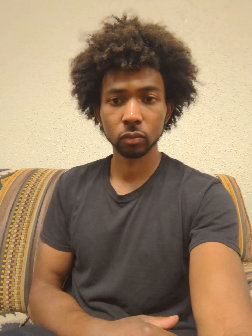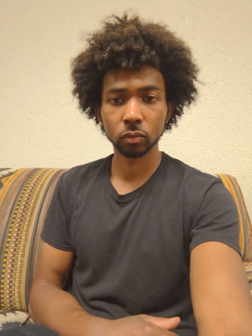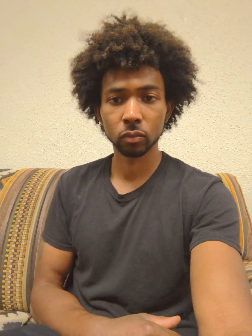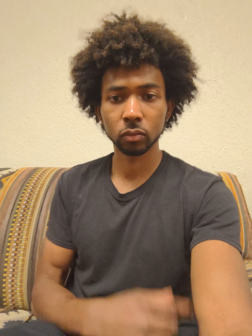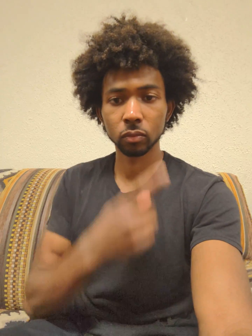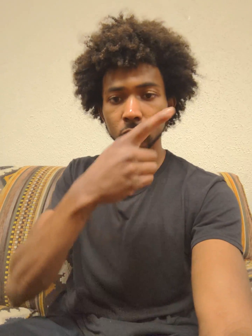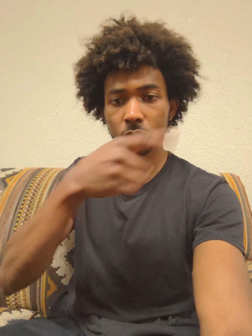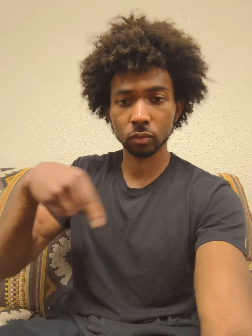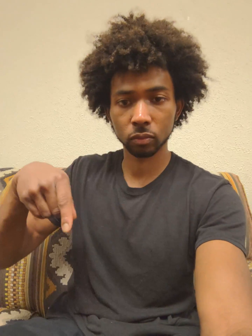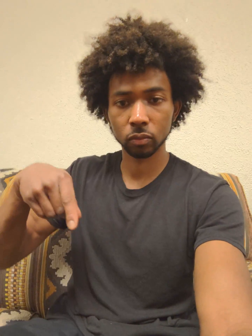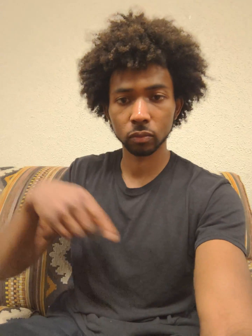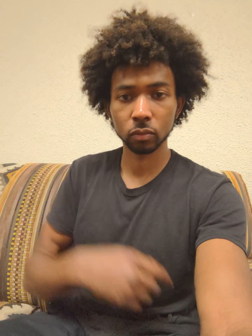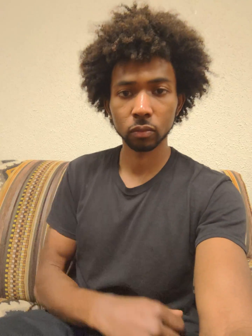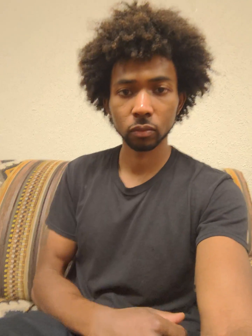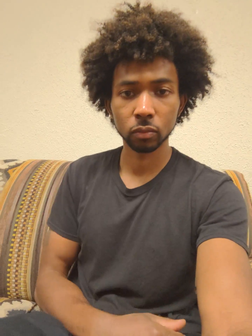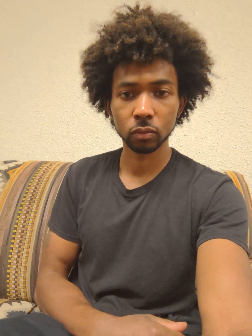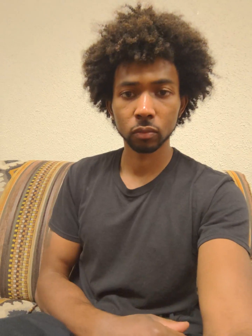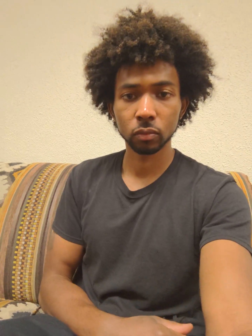cut